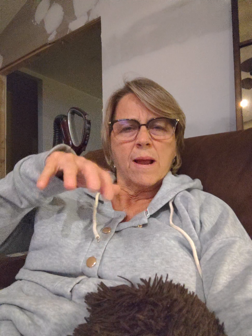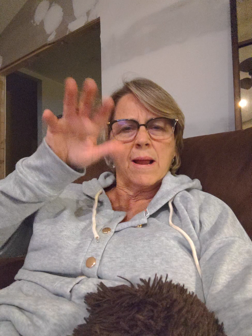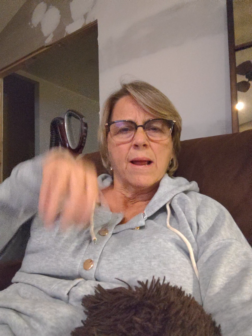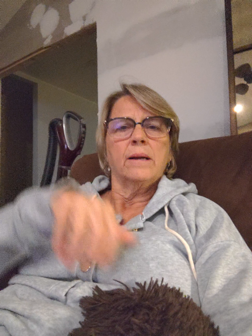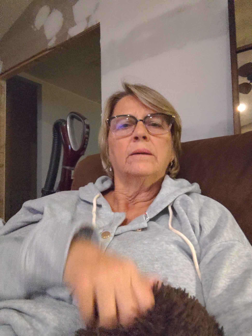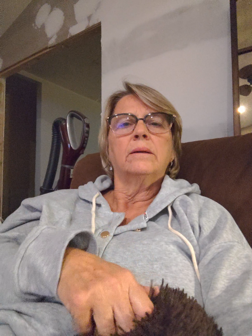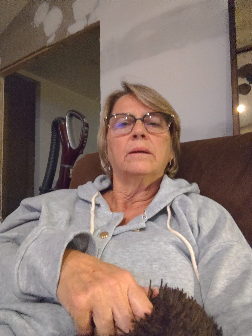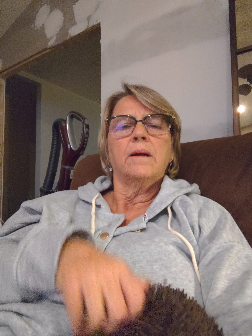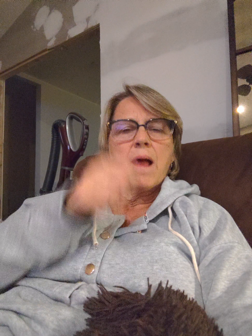rain